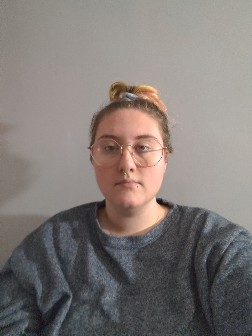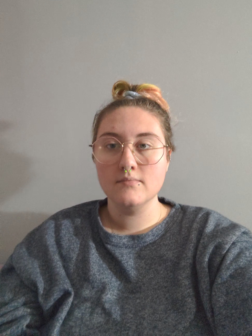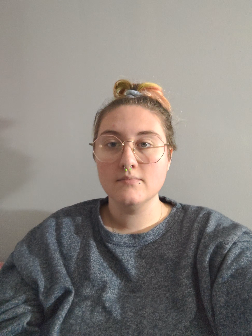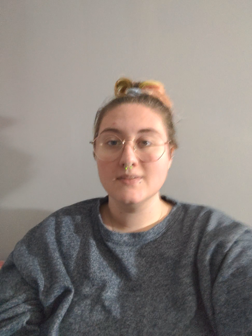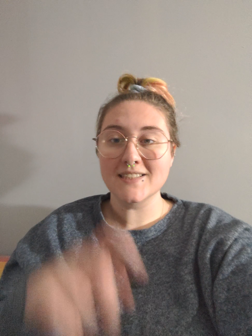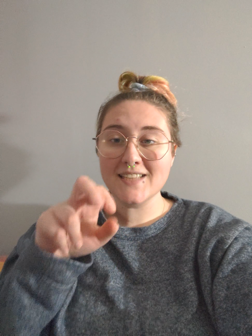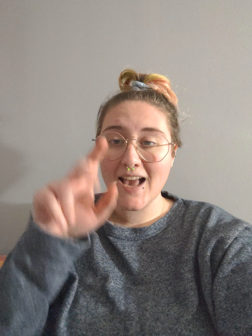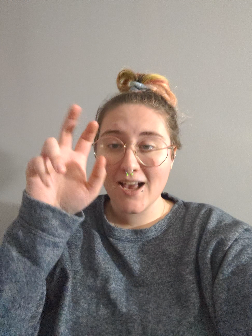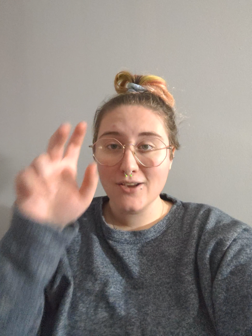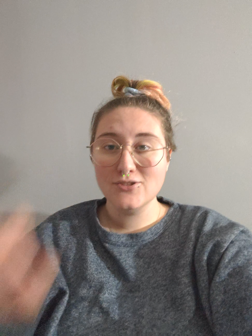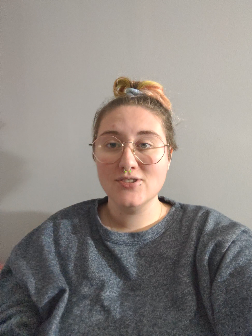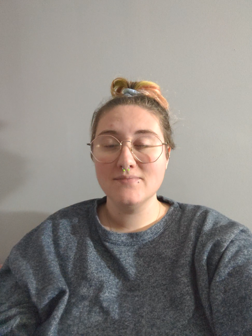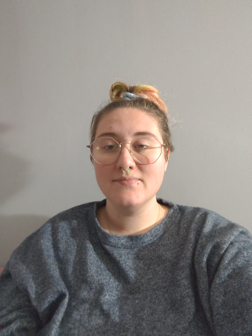stairs